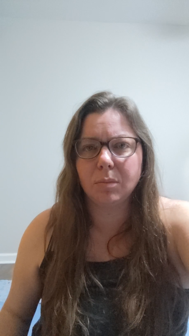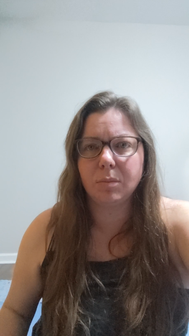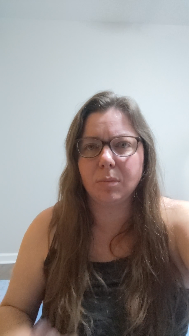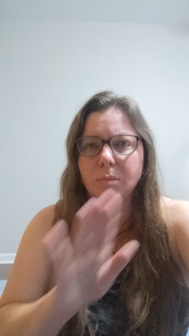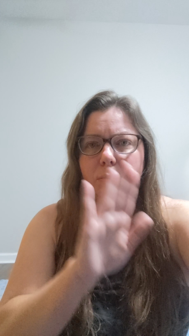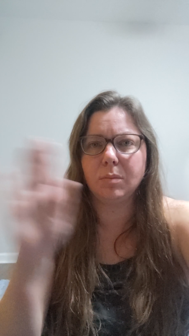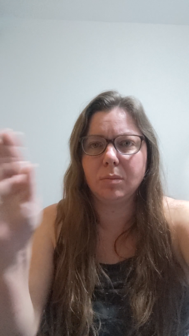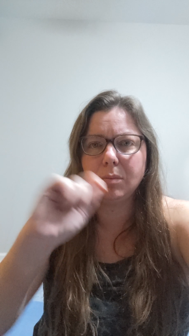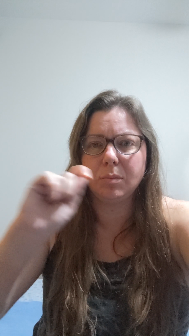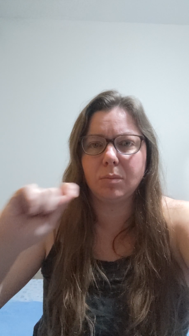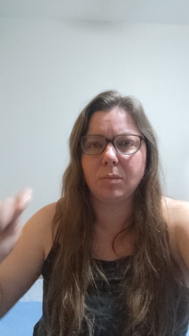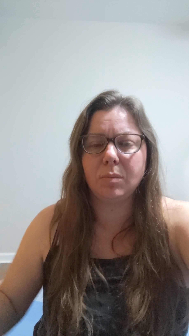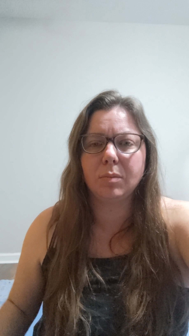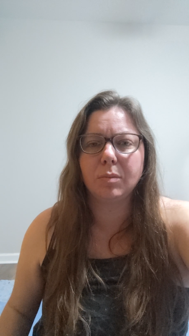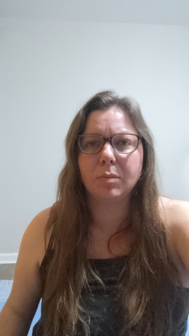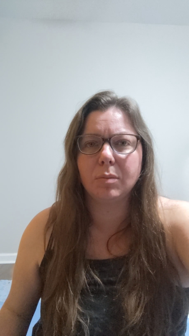chalk